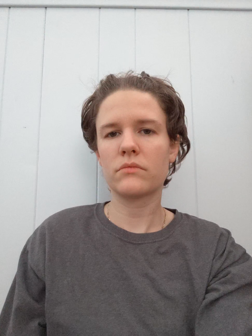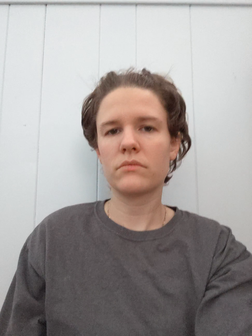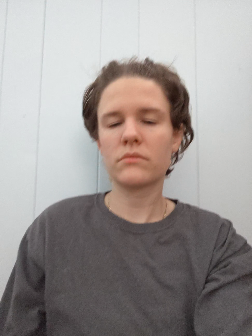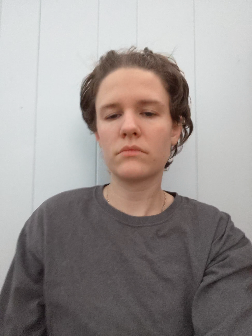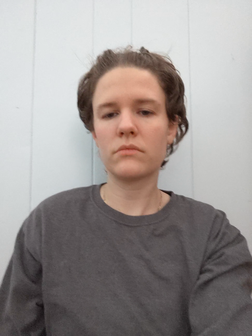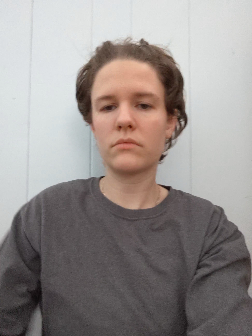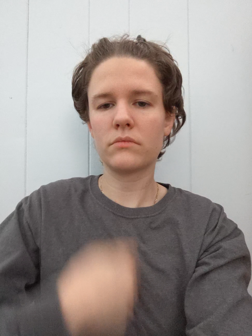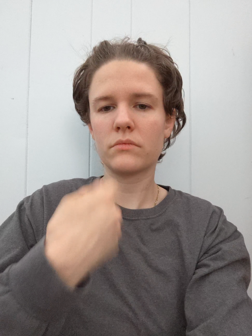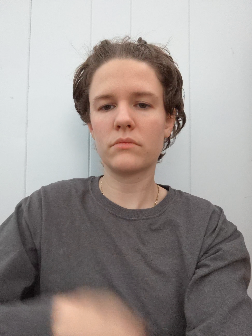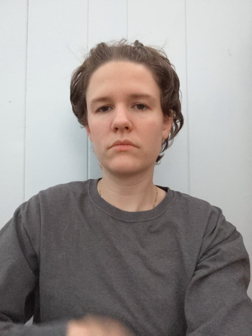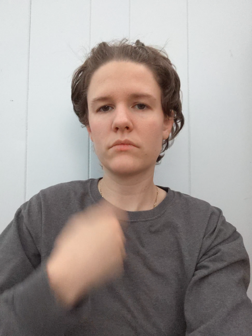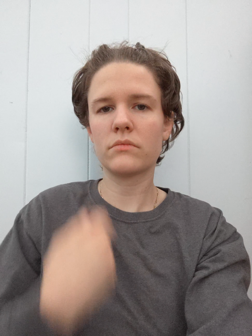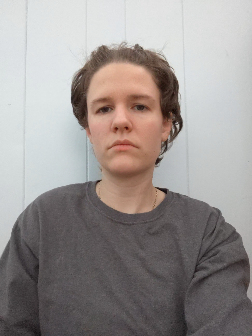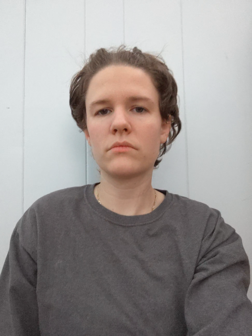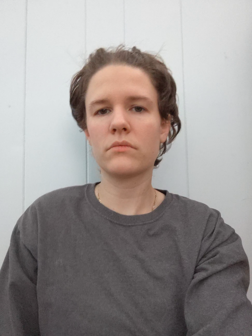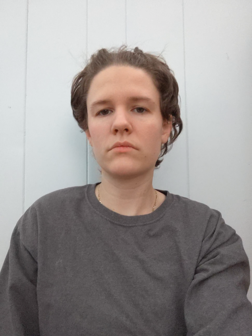zipper